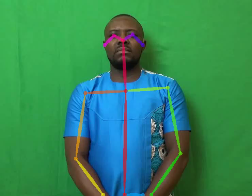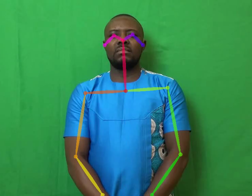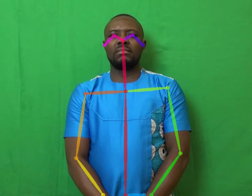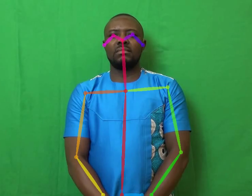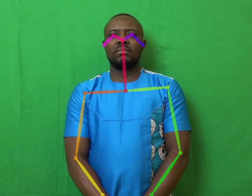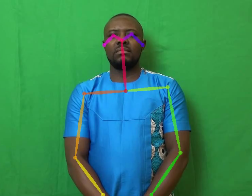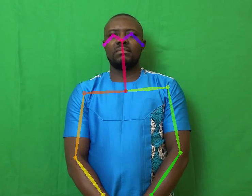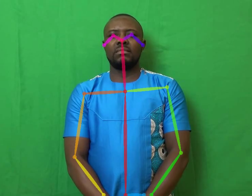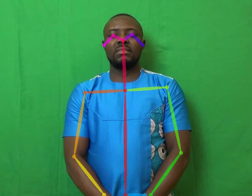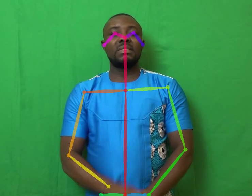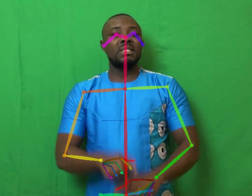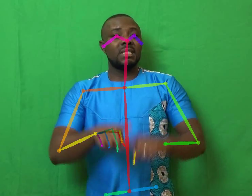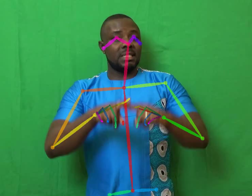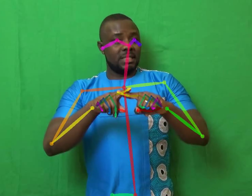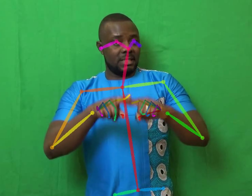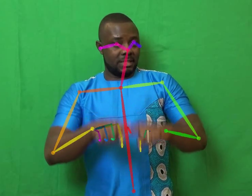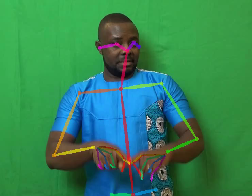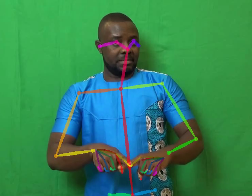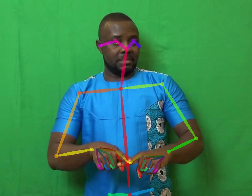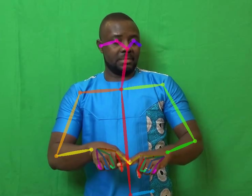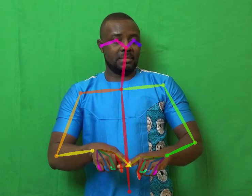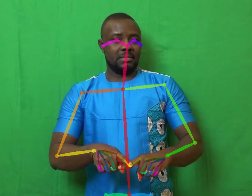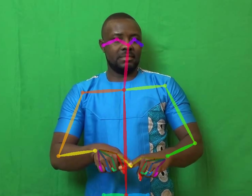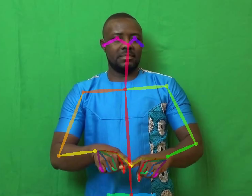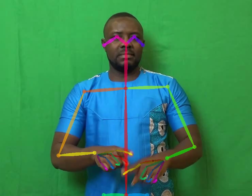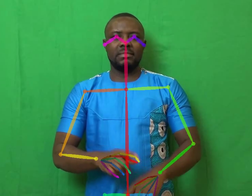depend